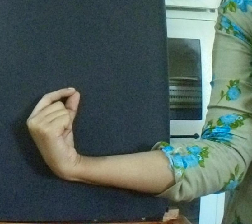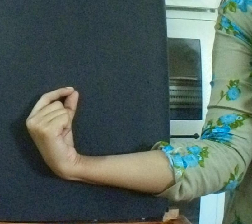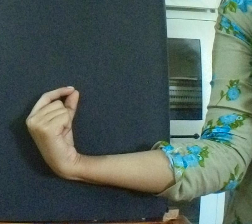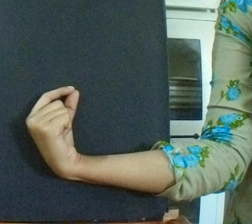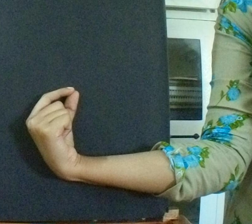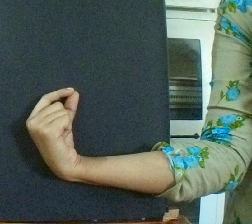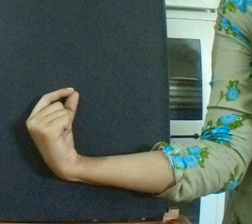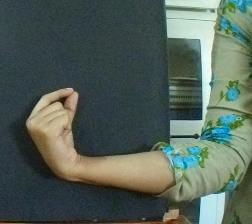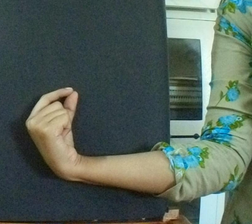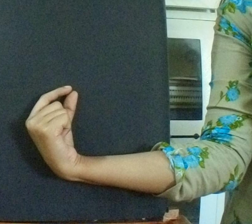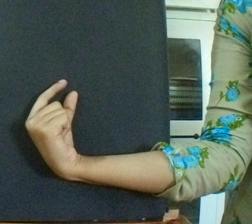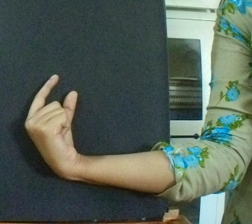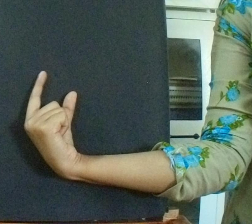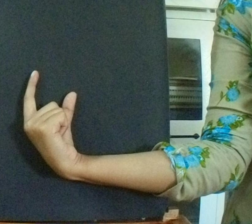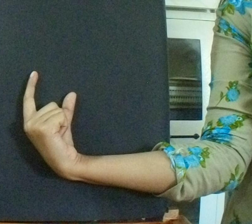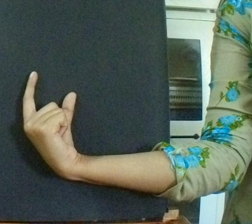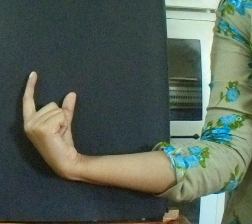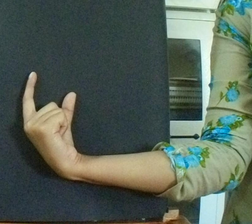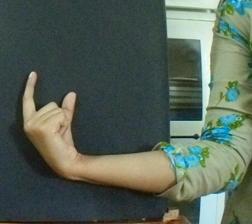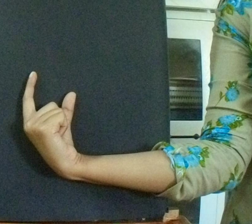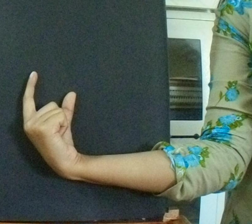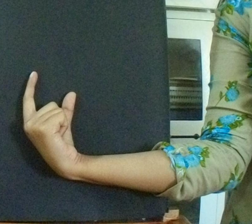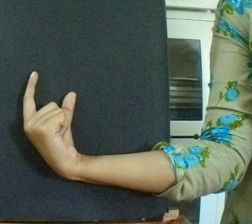thief